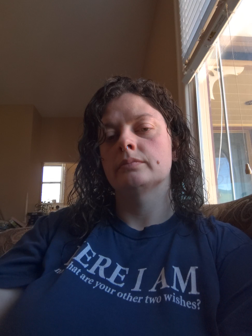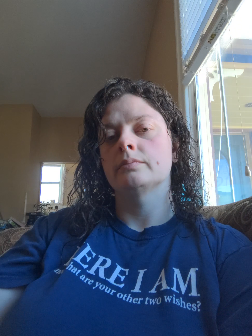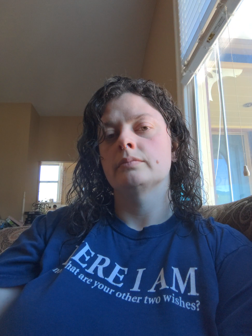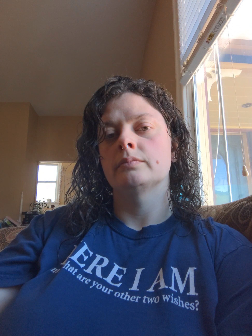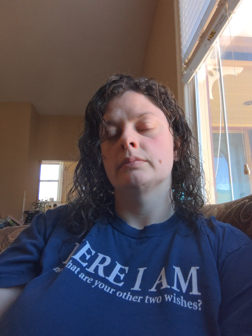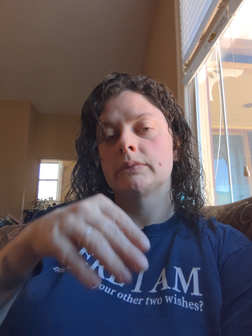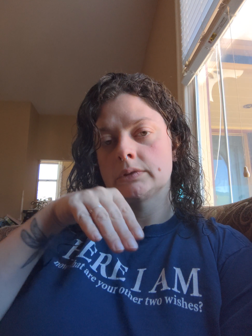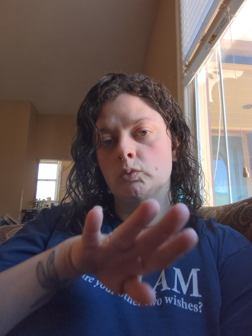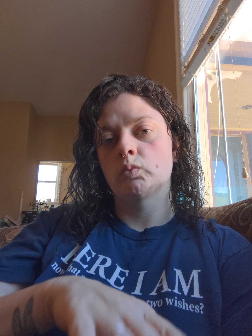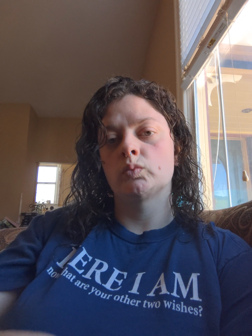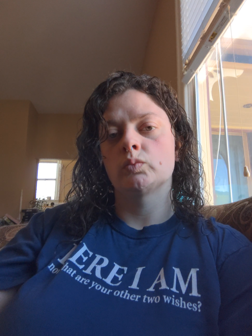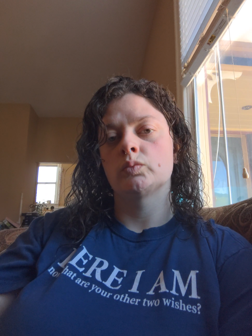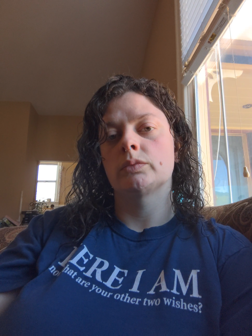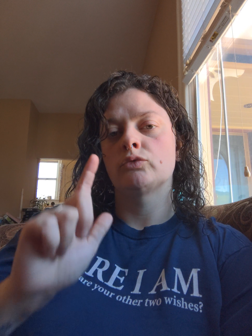into